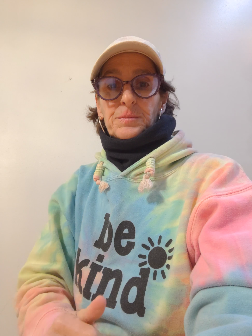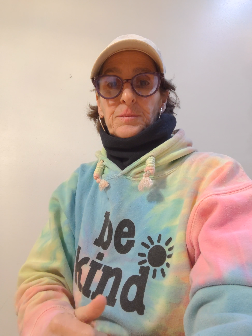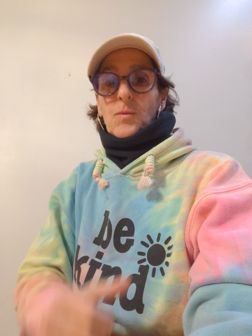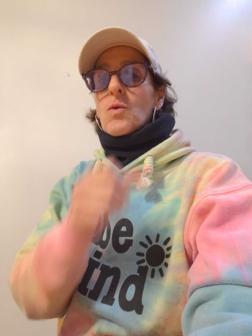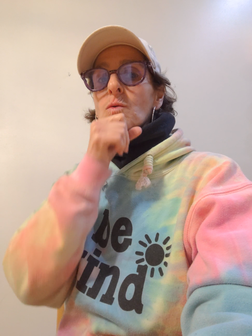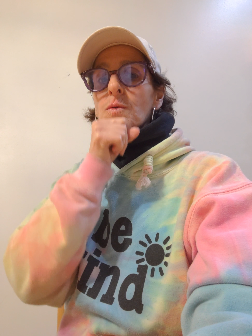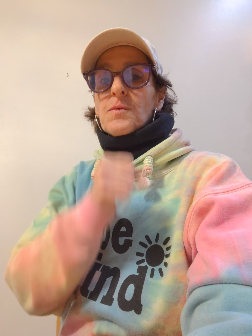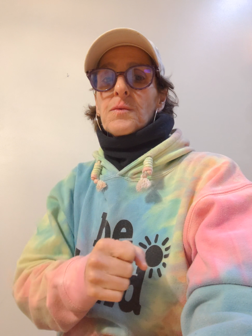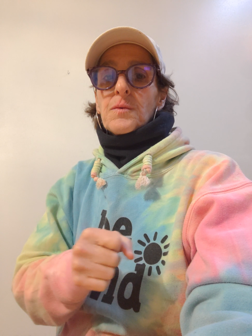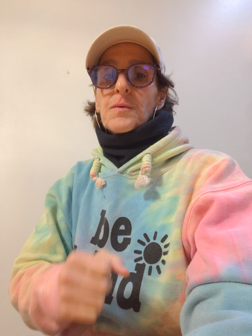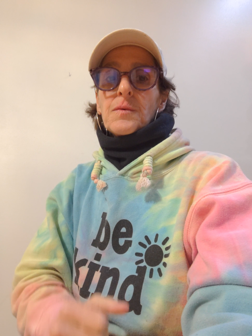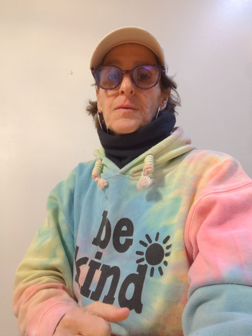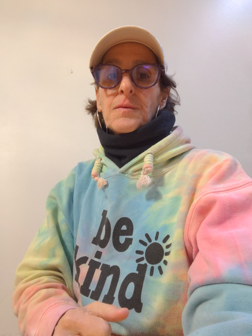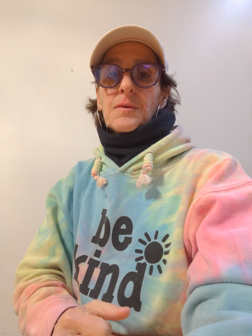old